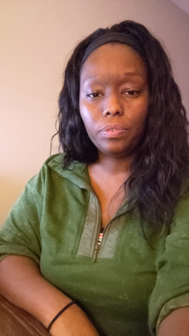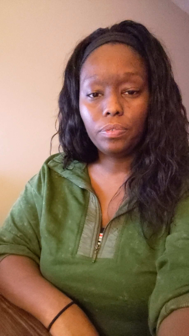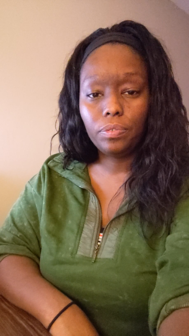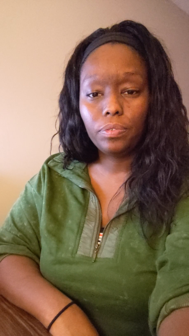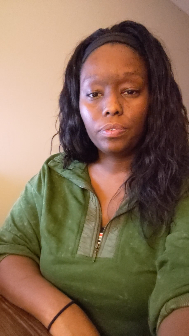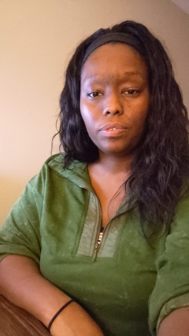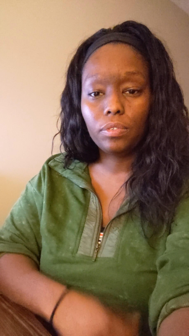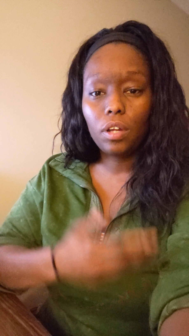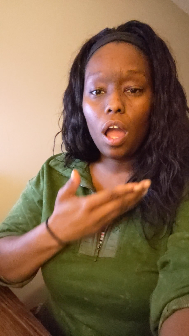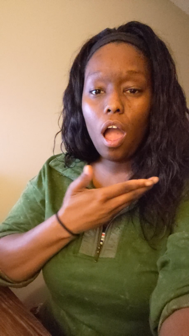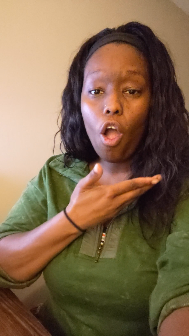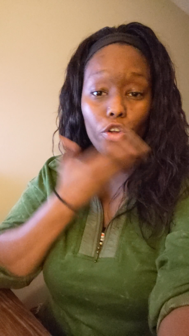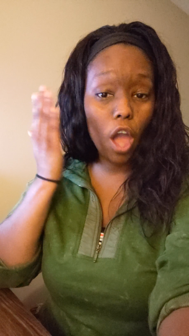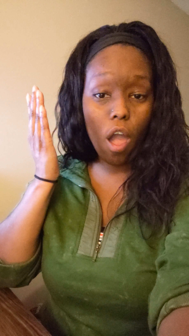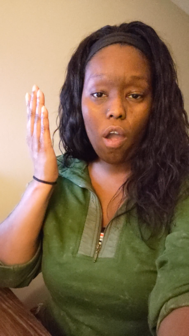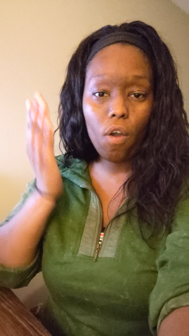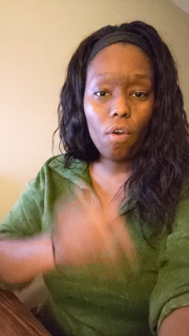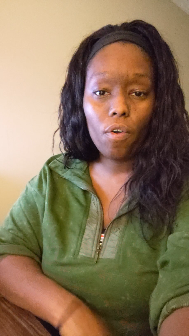all gone